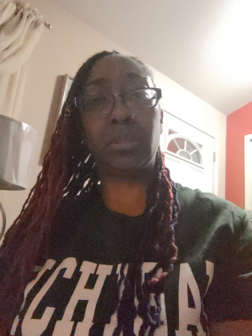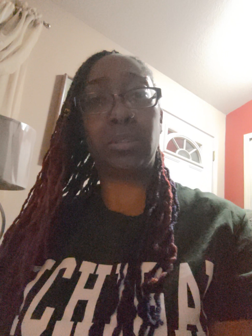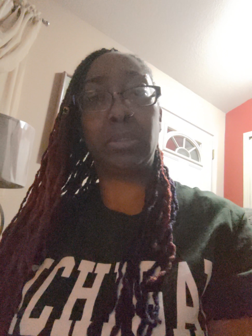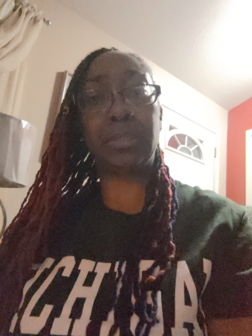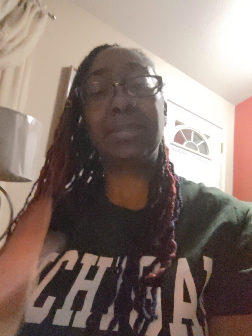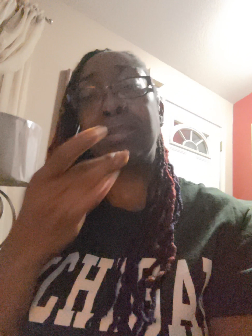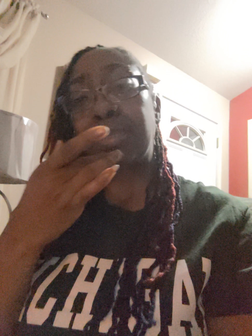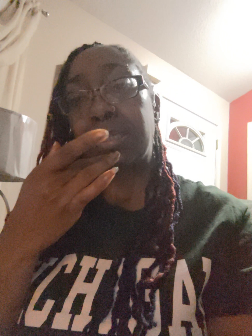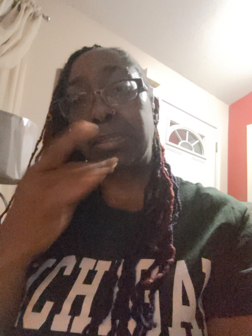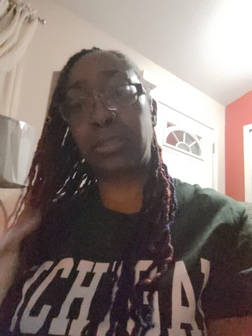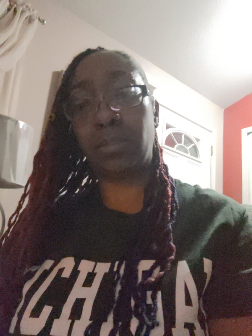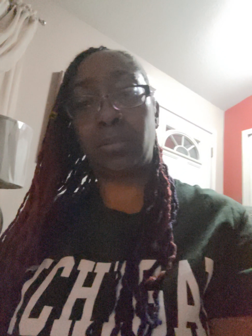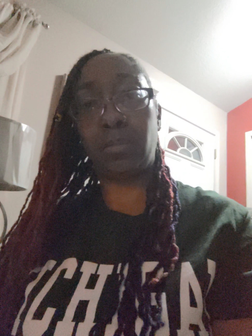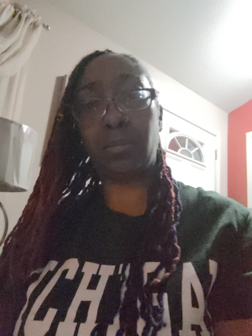taste